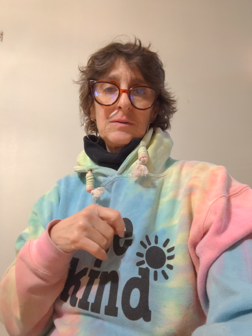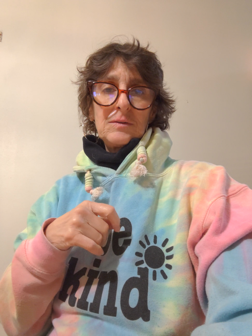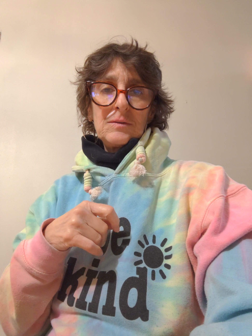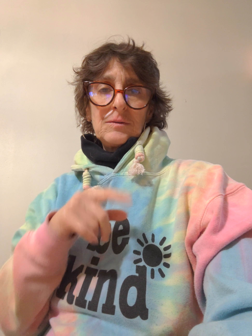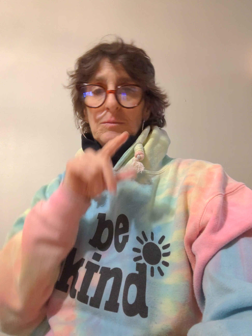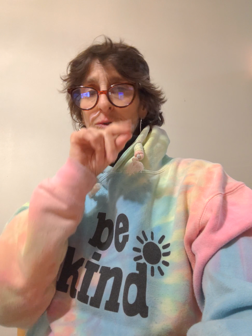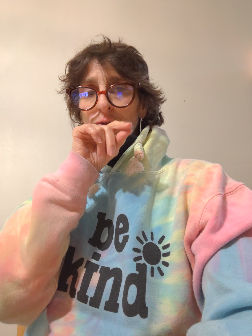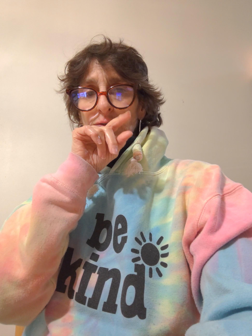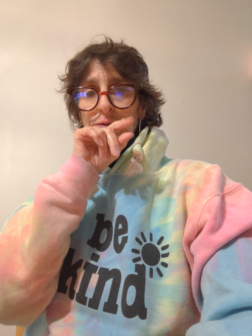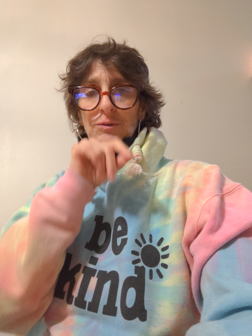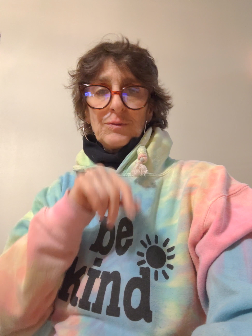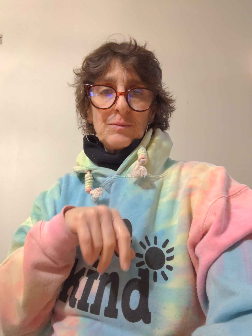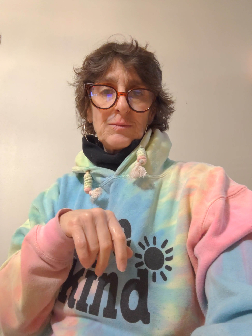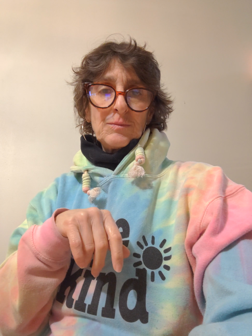bird